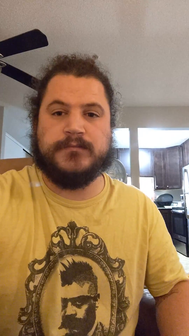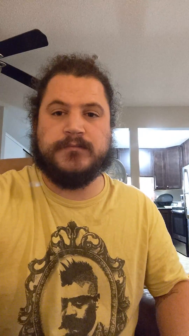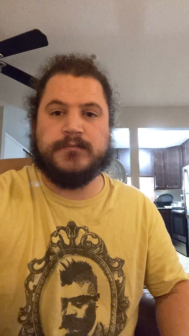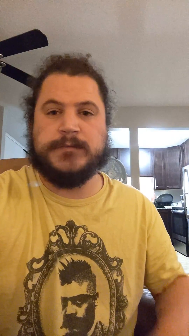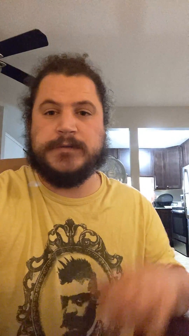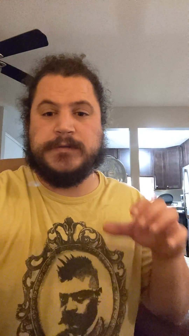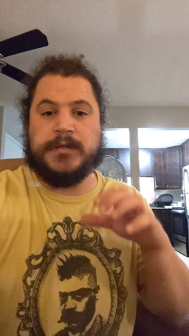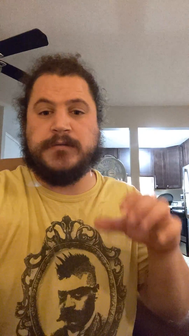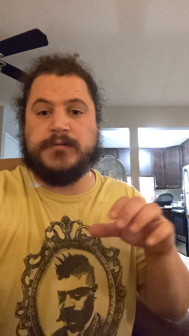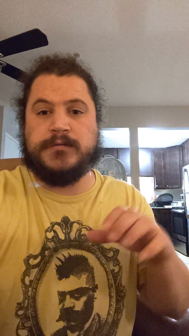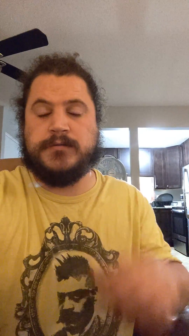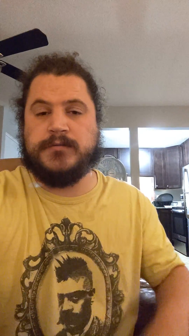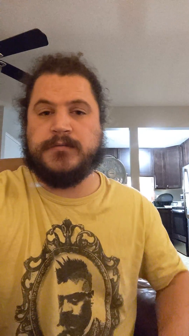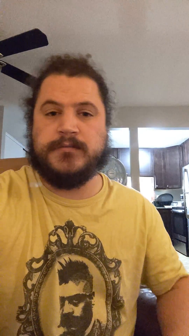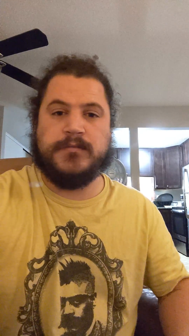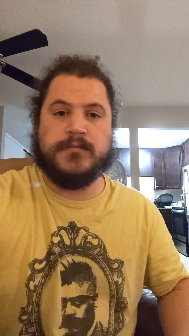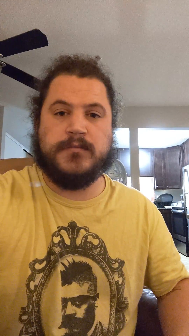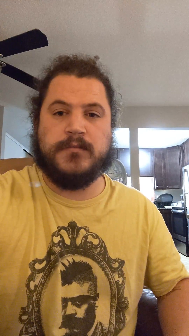does